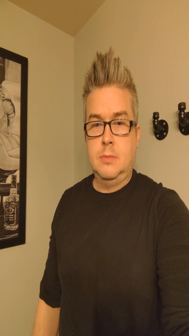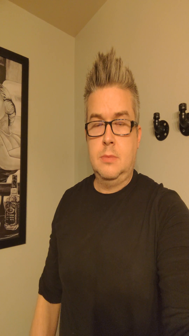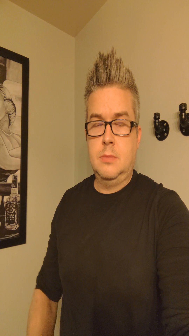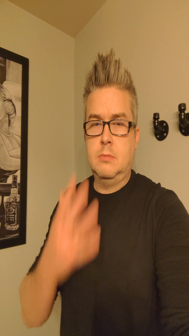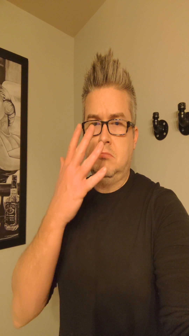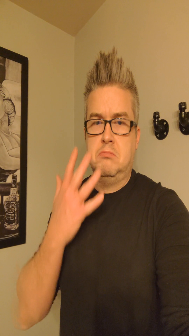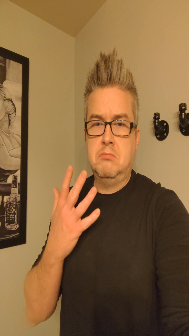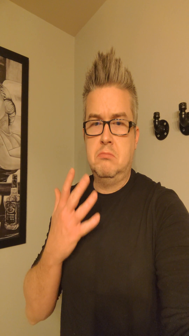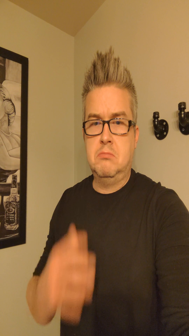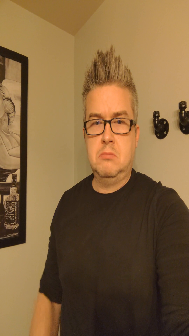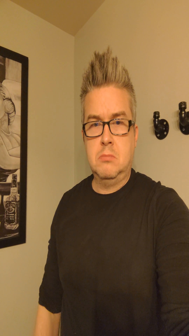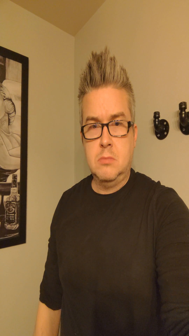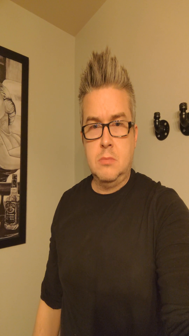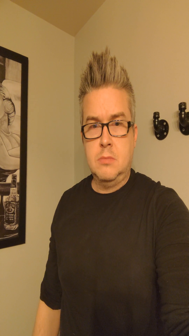sad